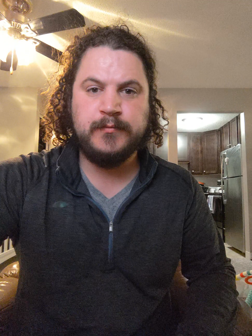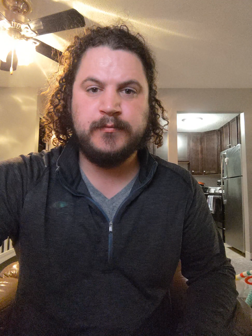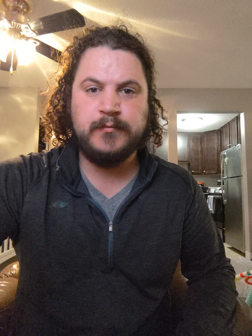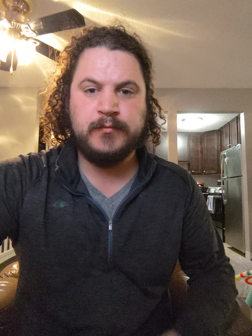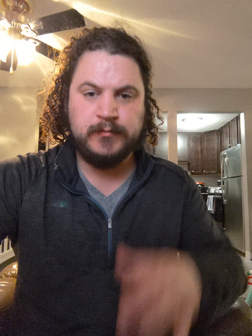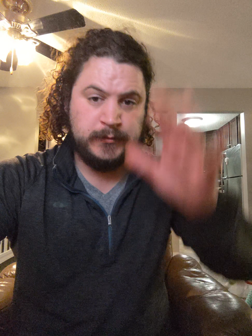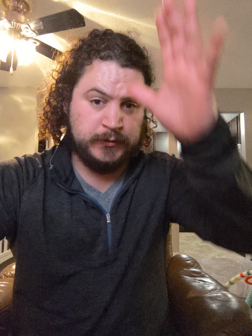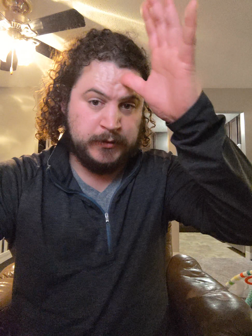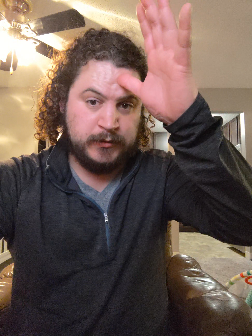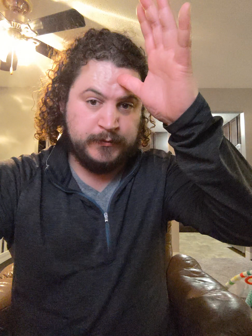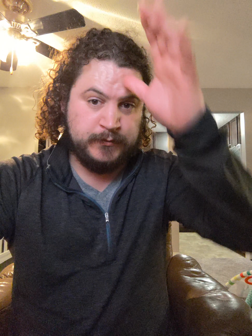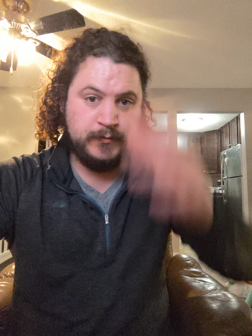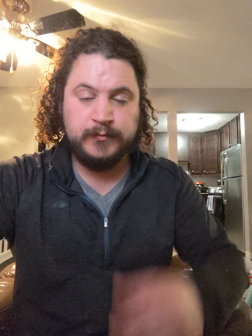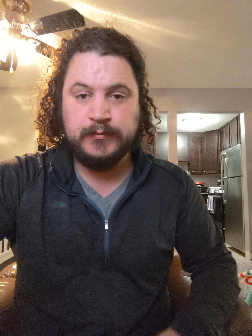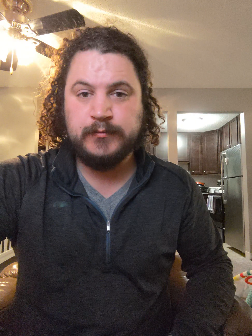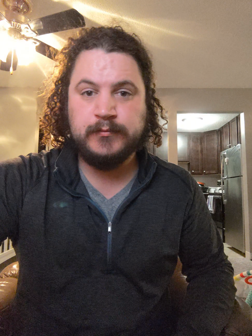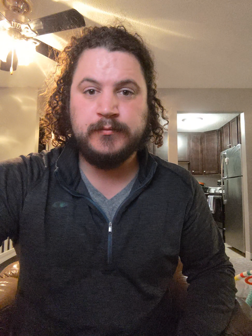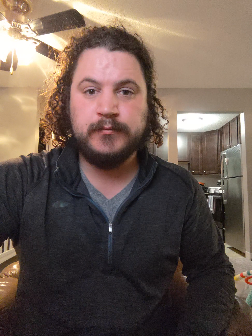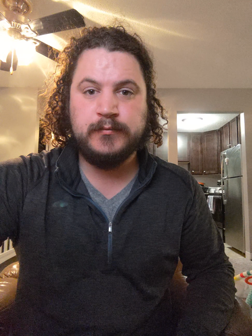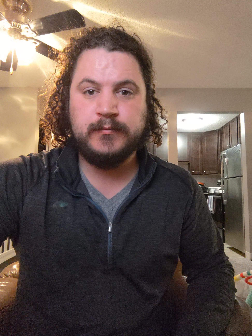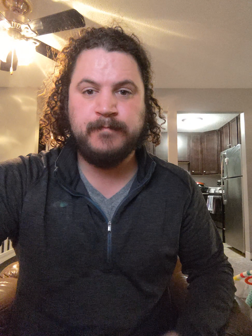dad